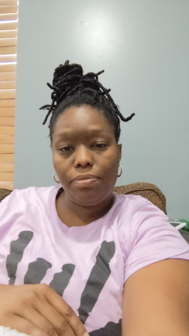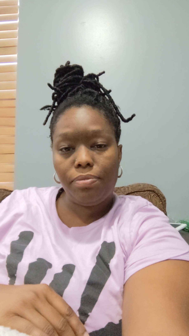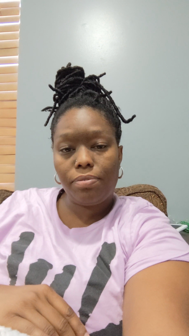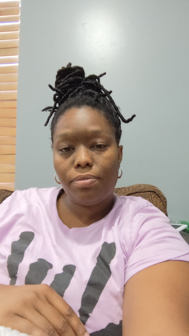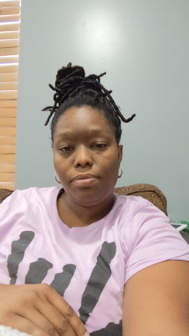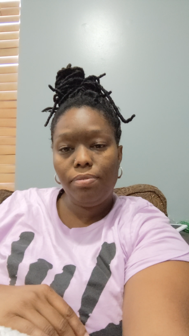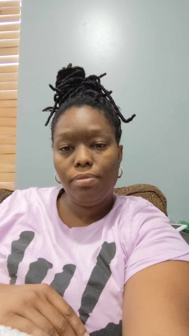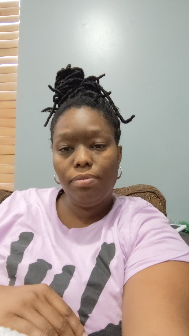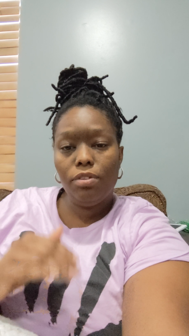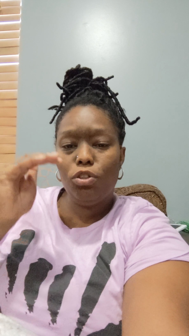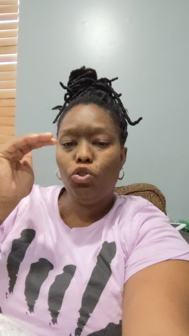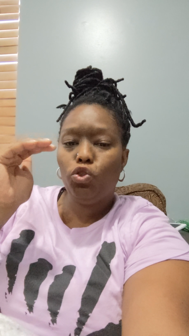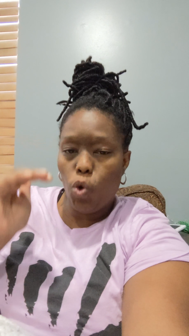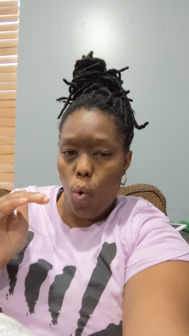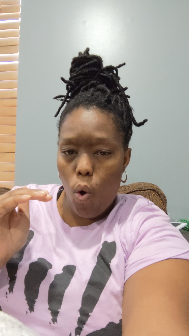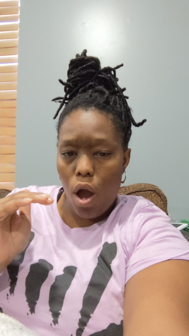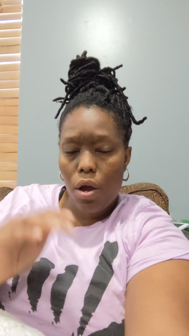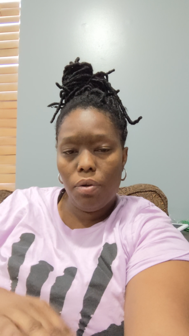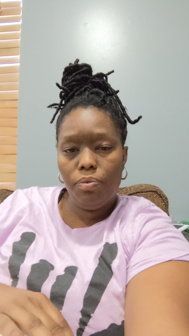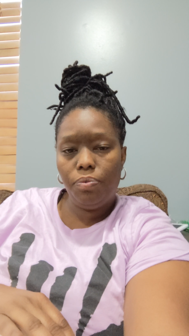short